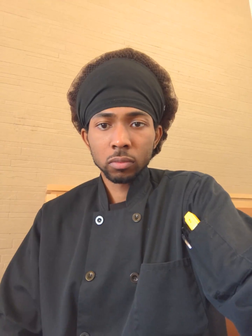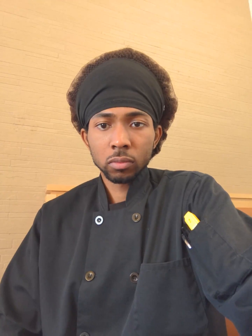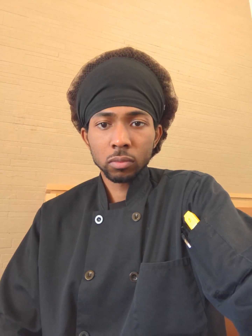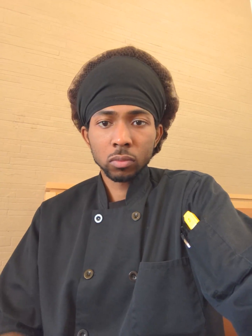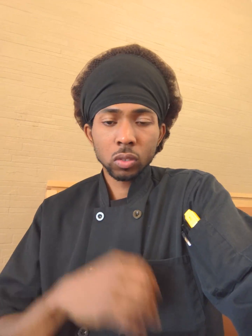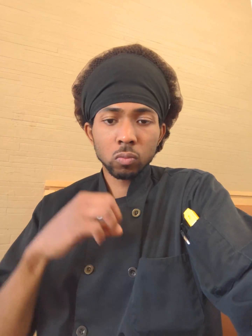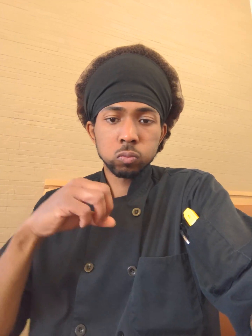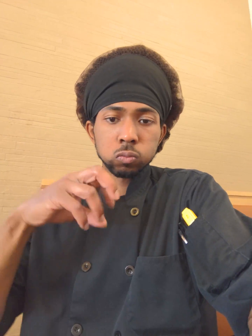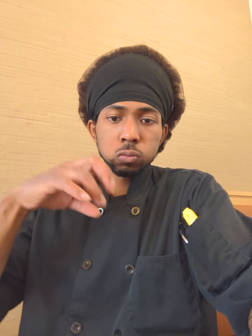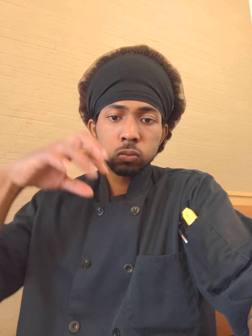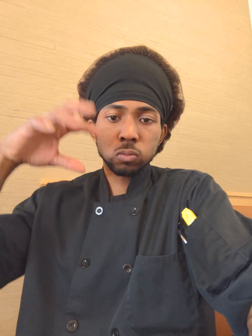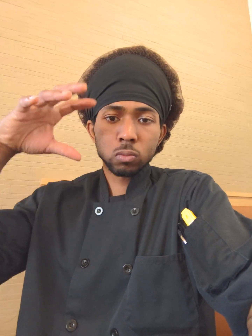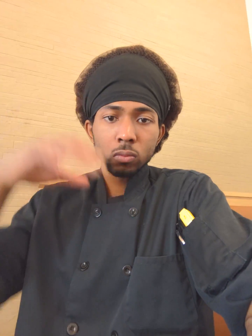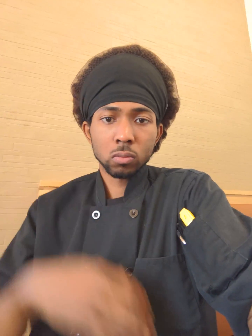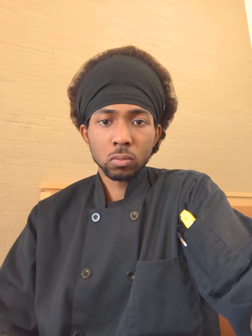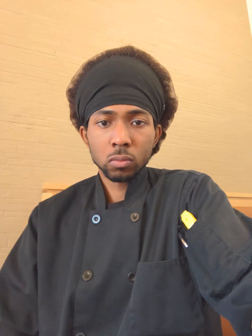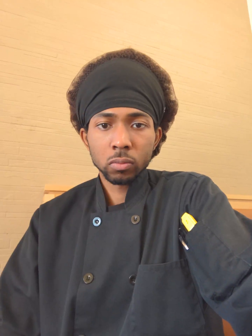bubbles